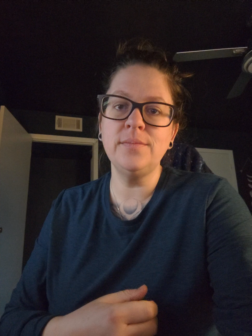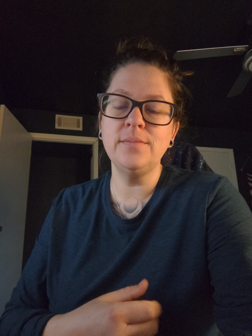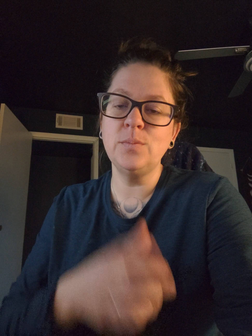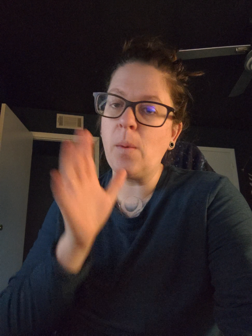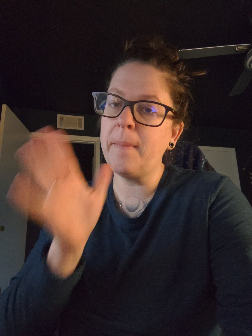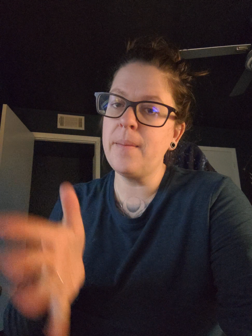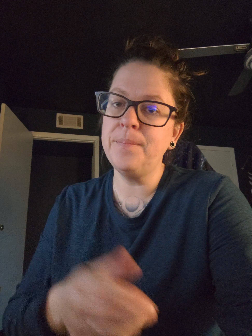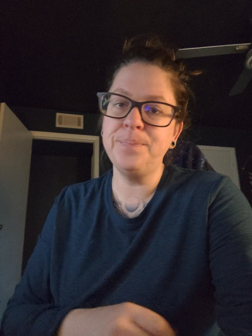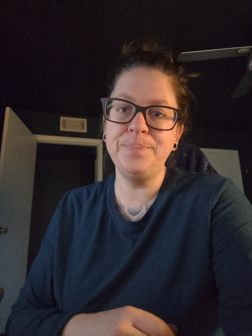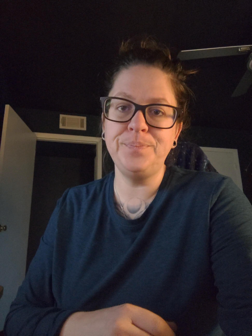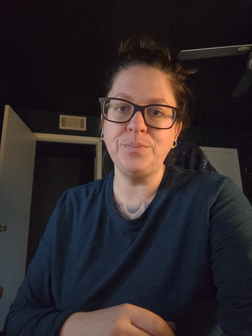grandma